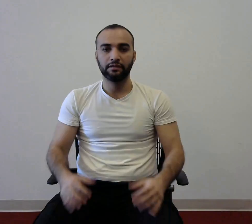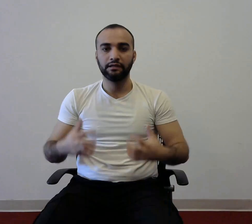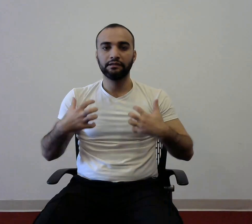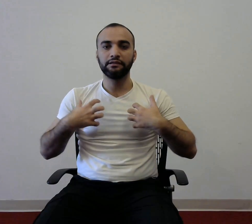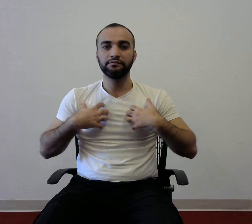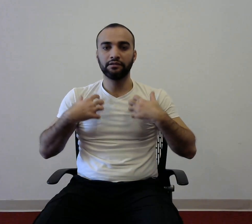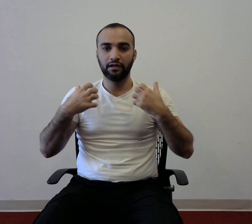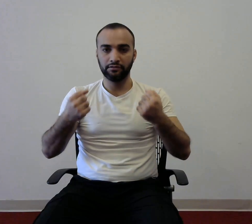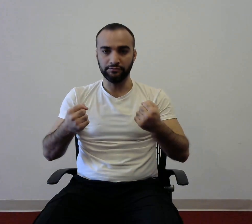sağlam